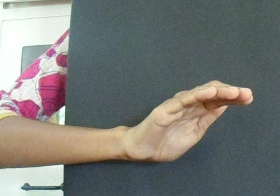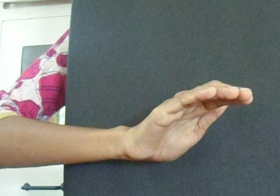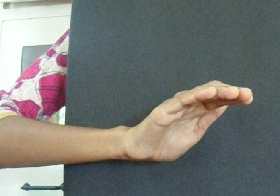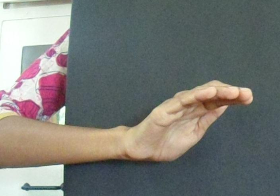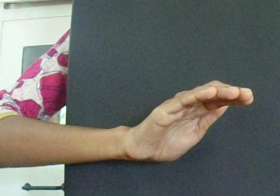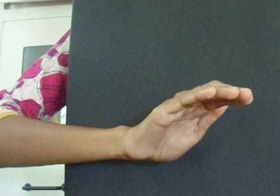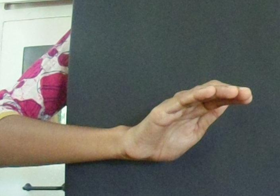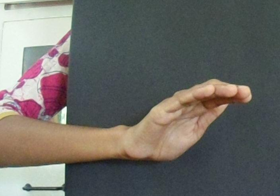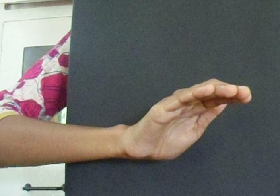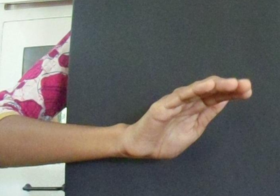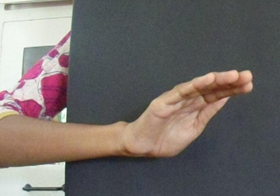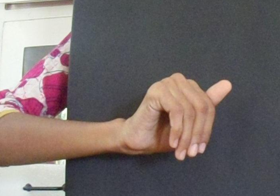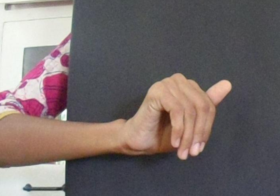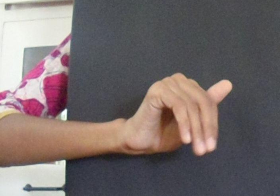call